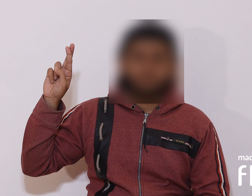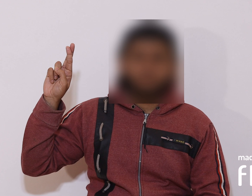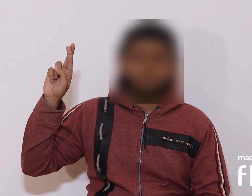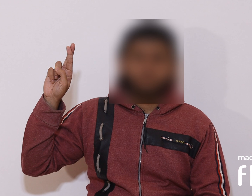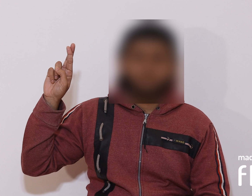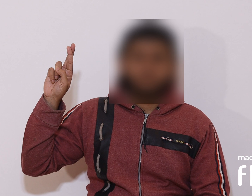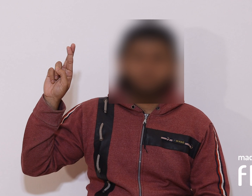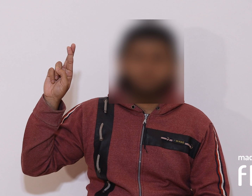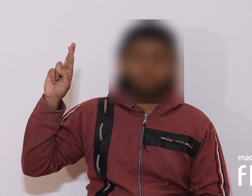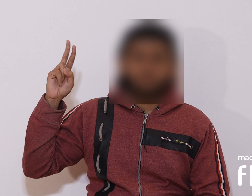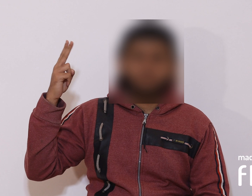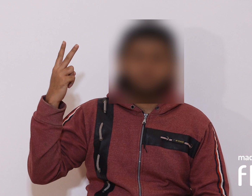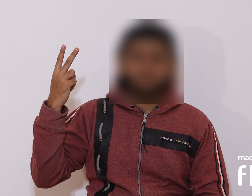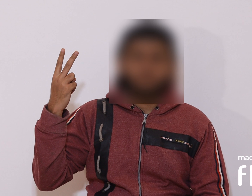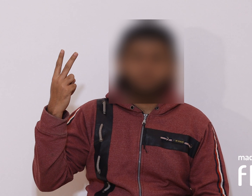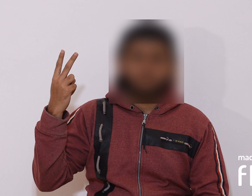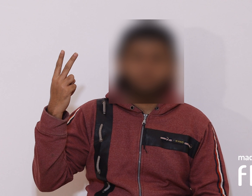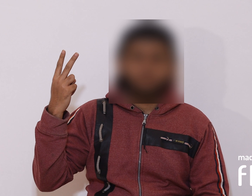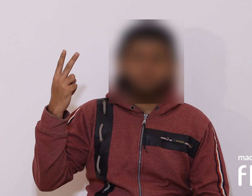ڑ